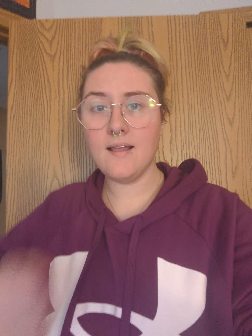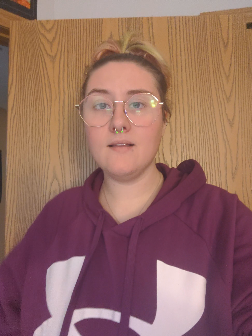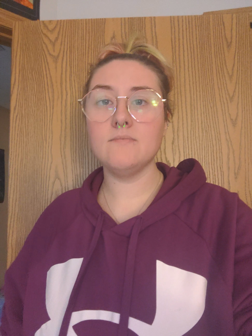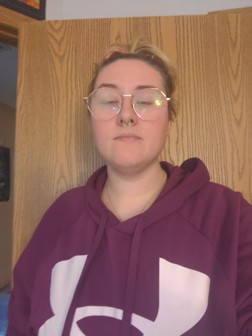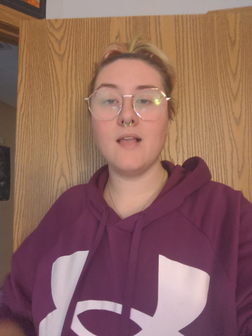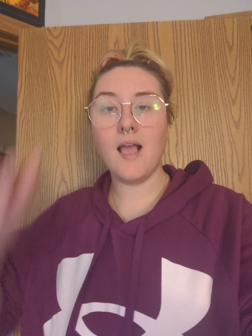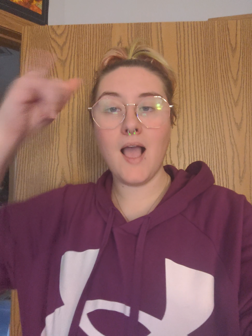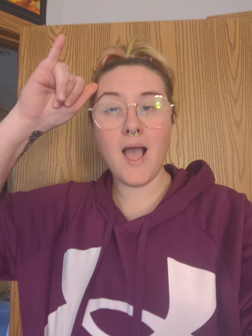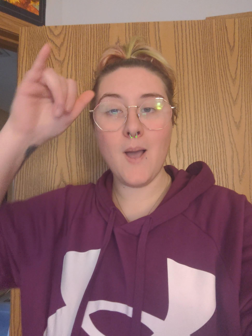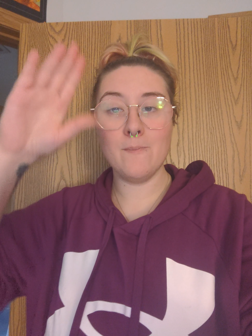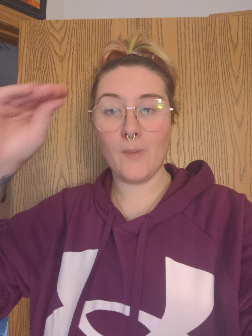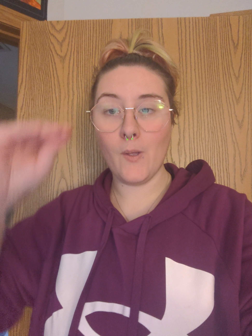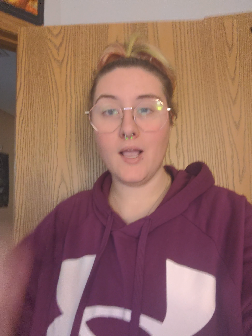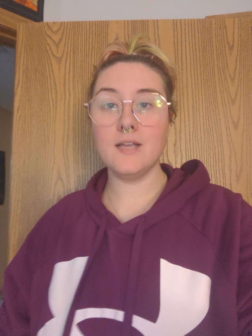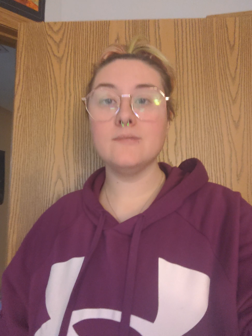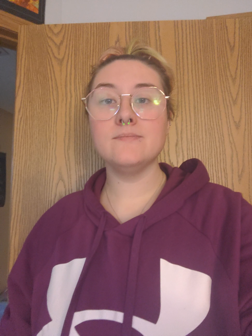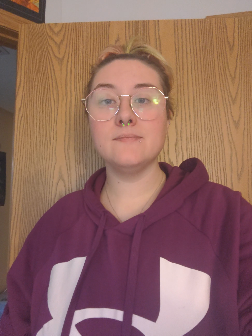cowboy